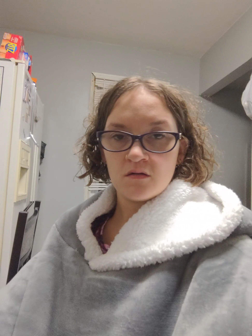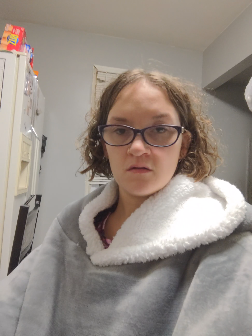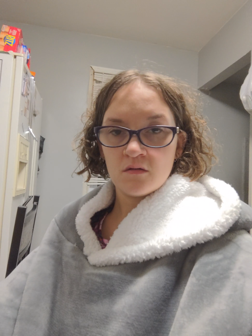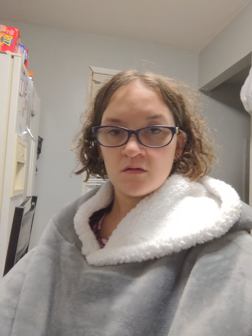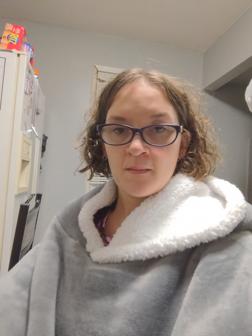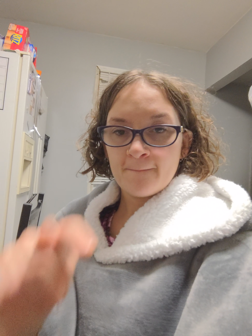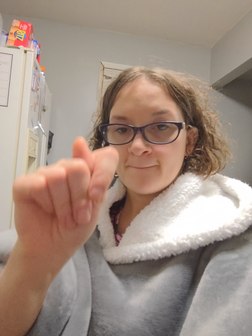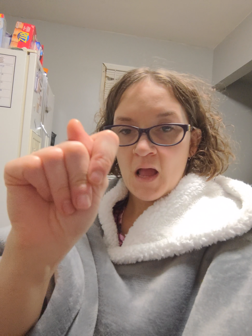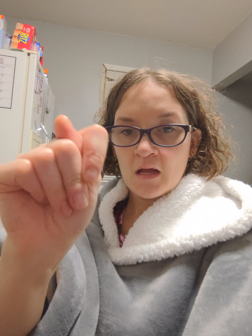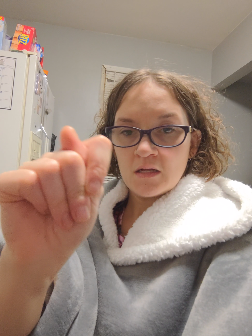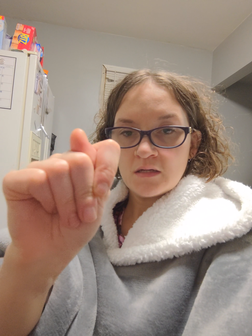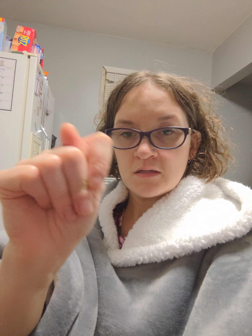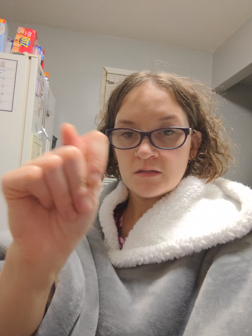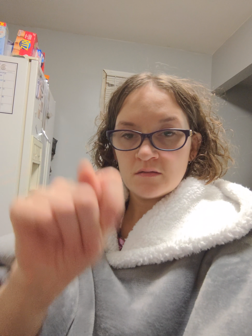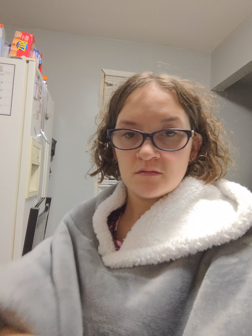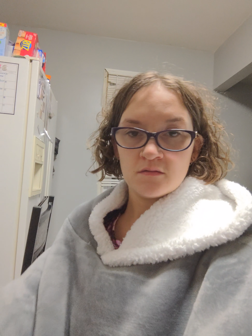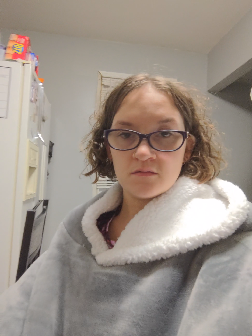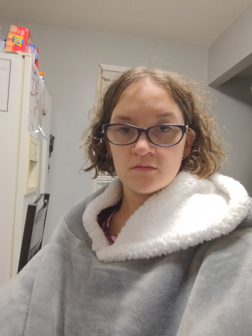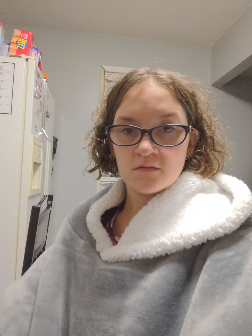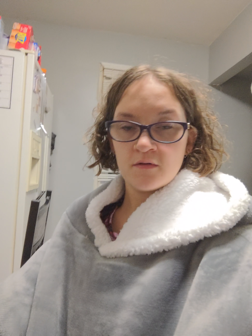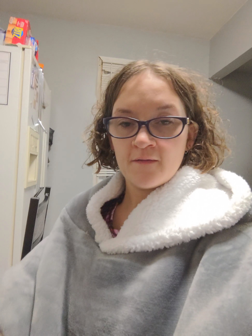potty